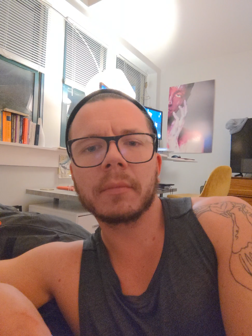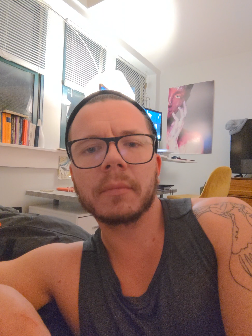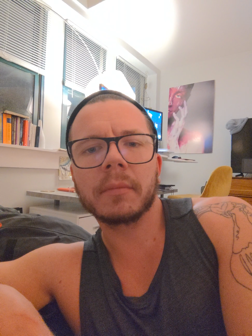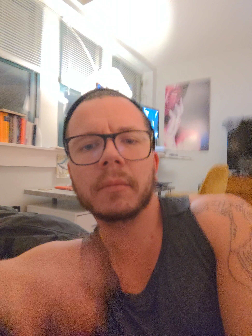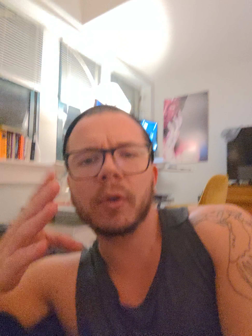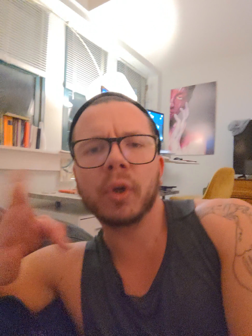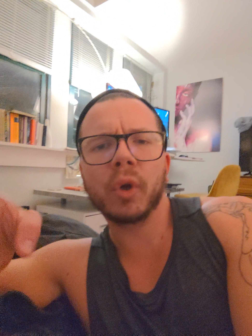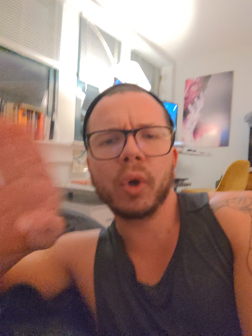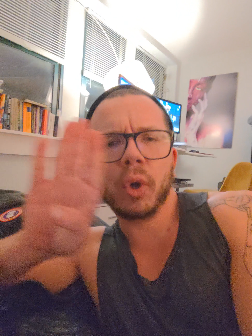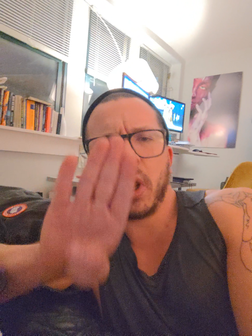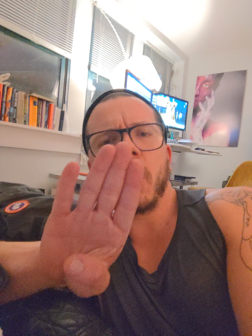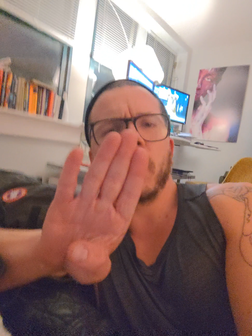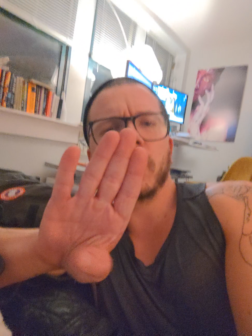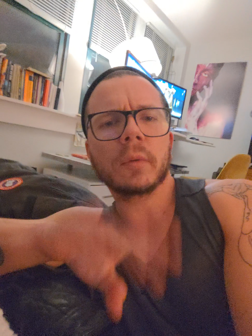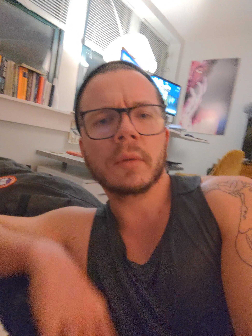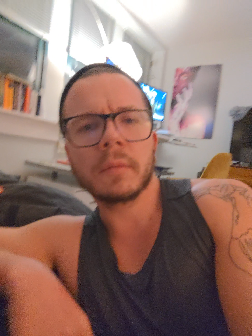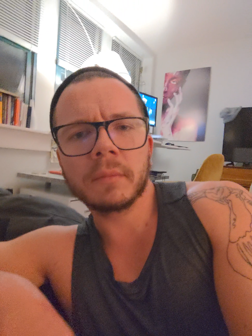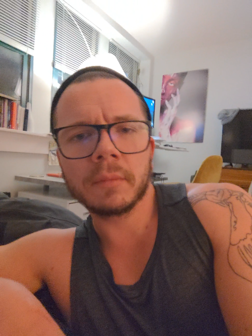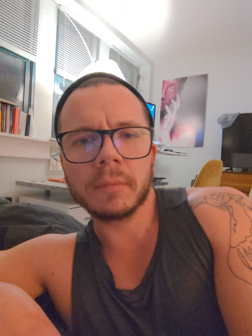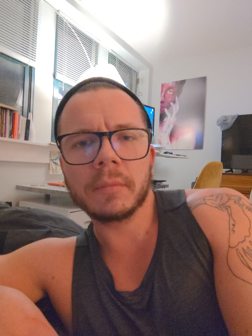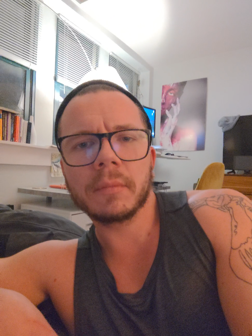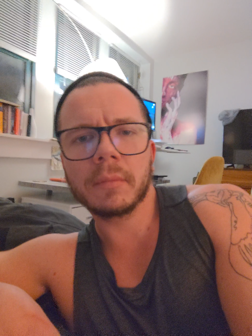close